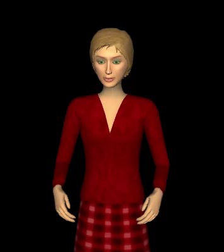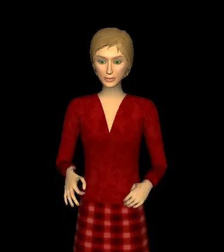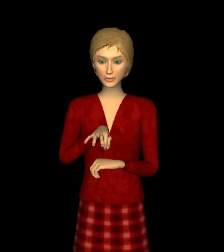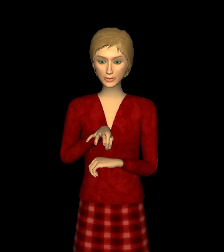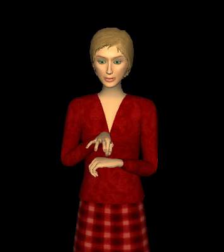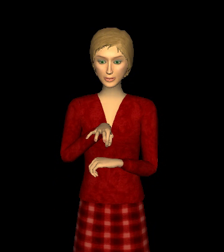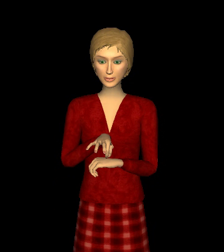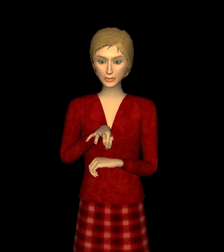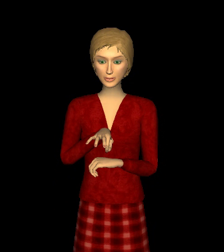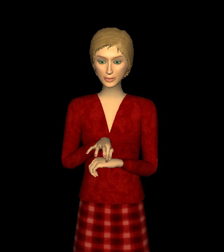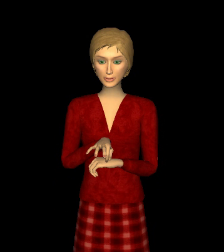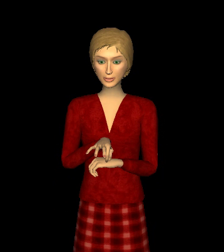مريض